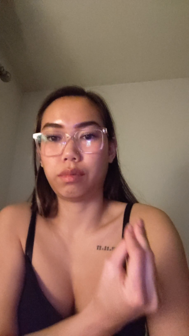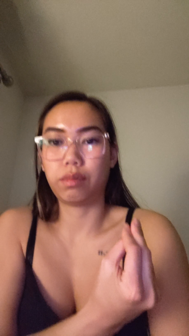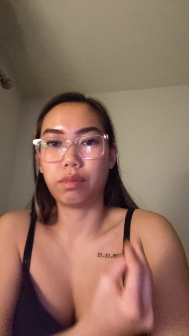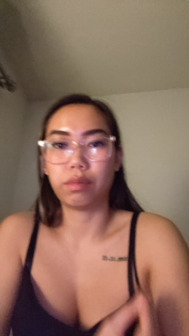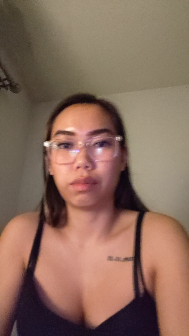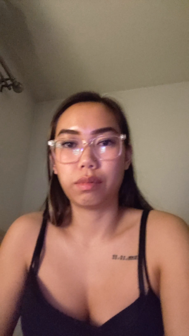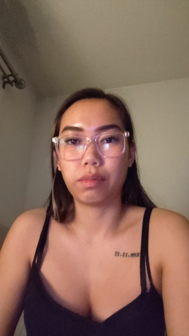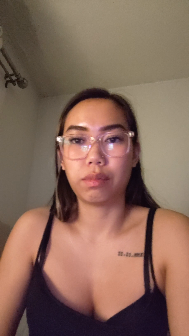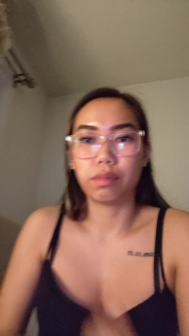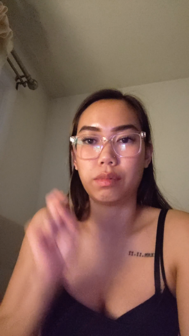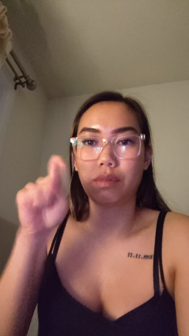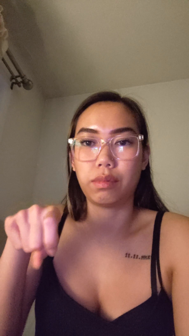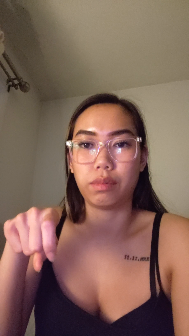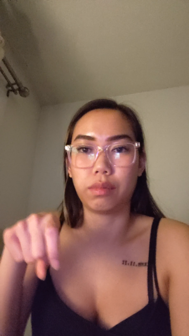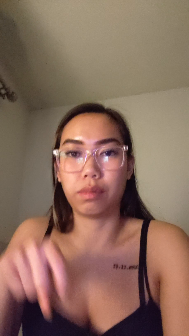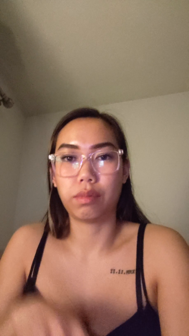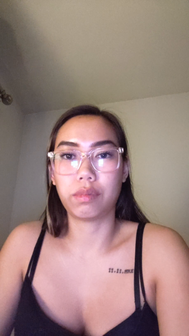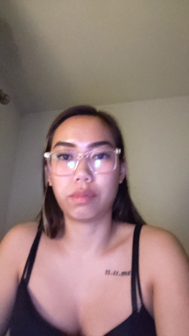must